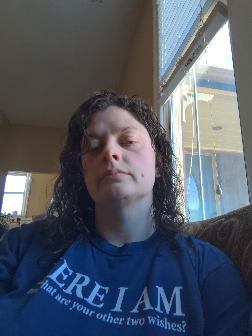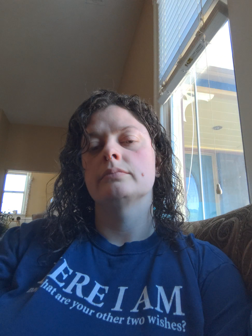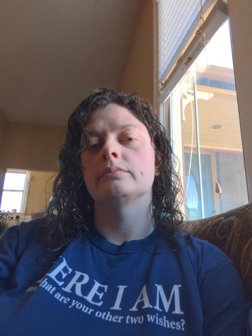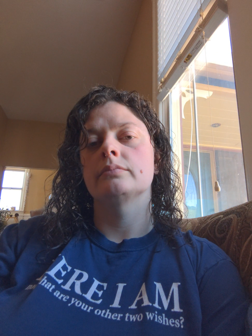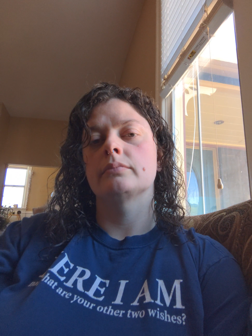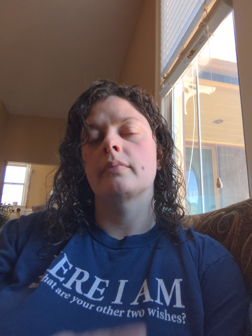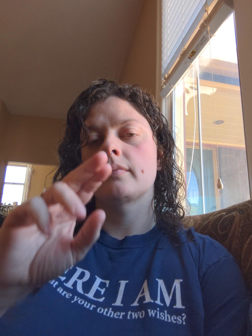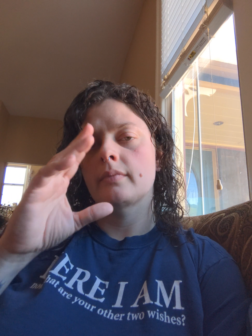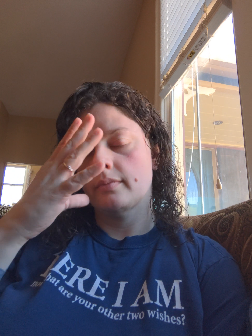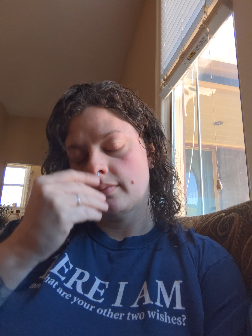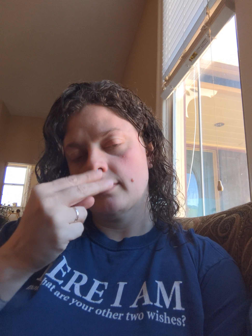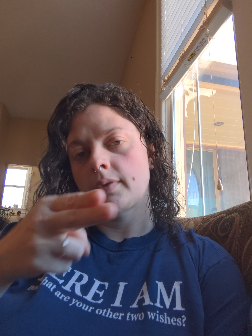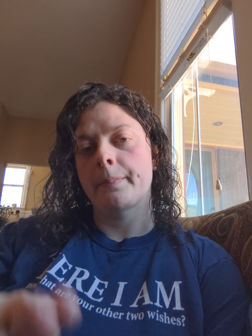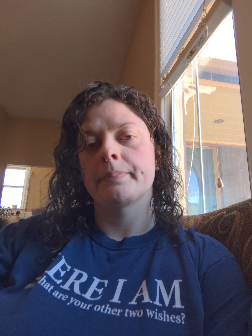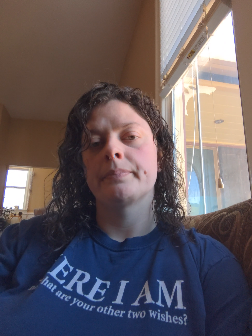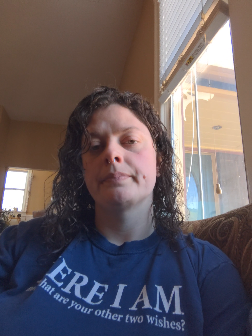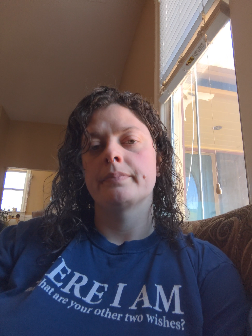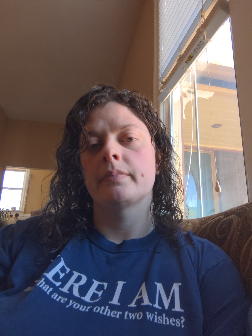nap